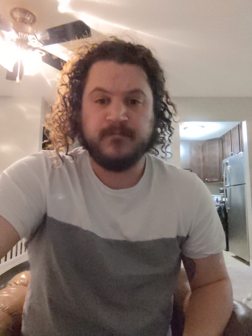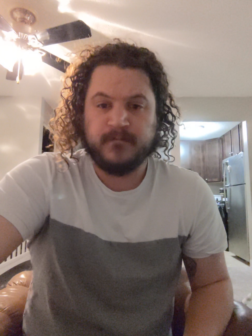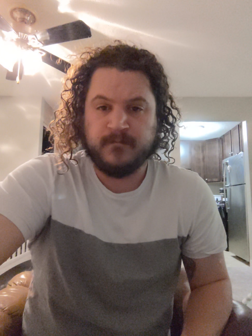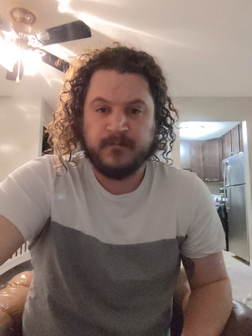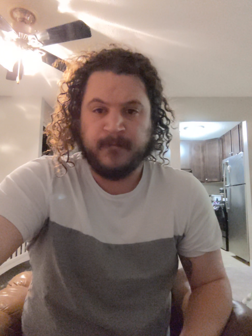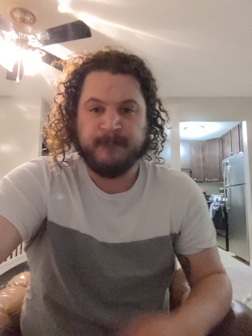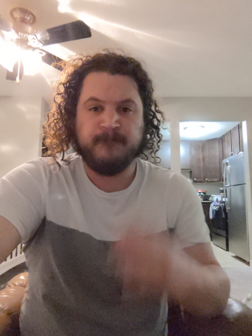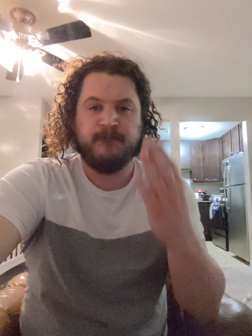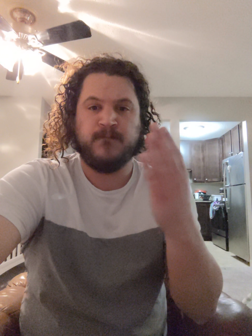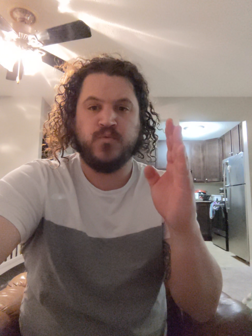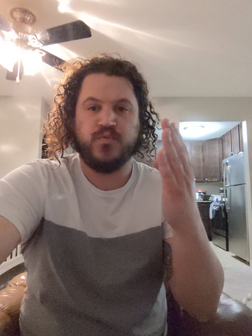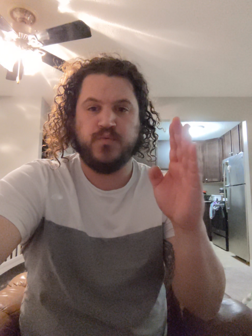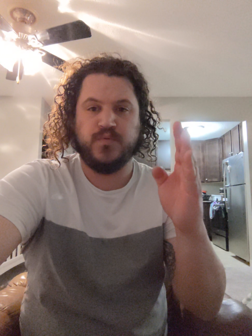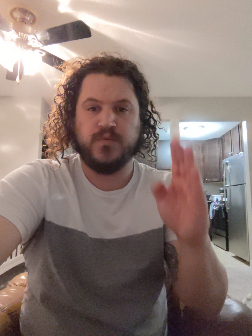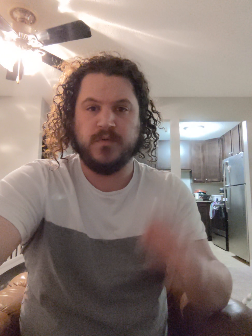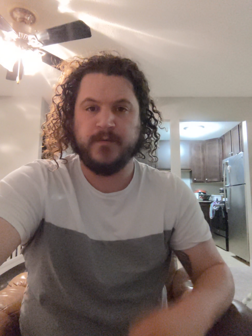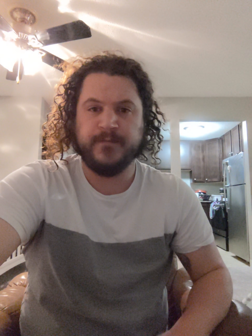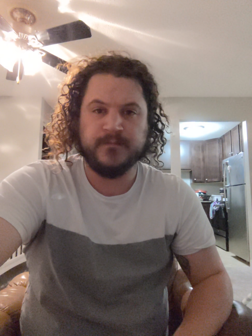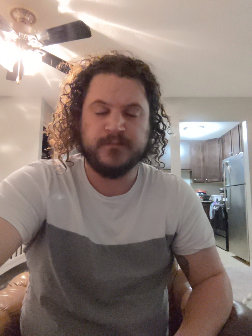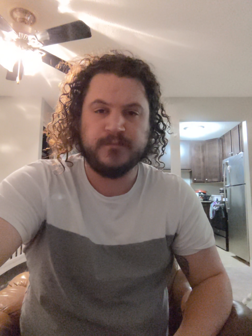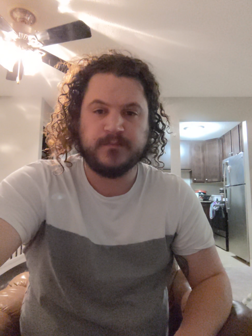blue